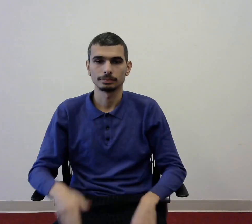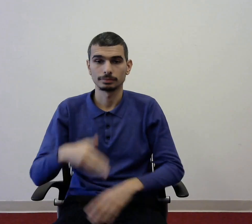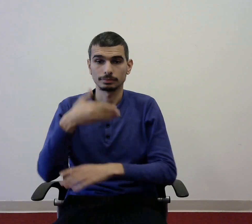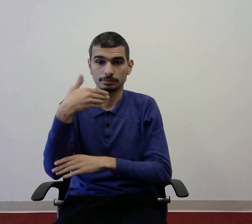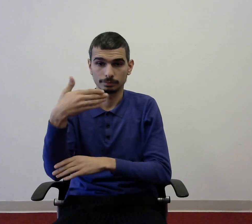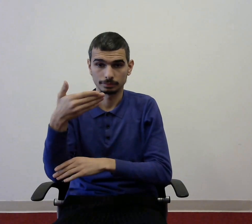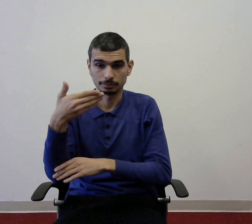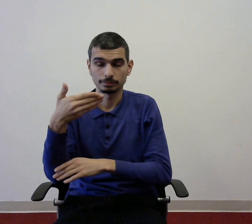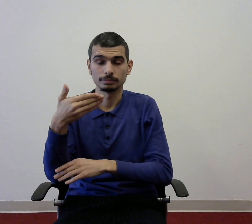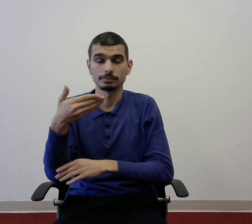bayraq